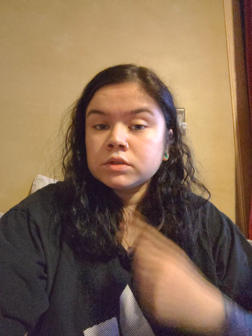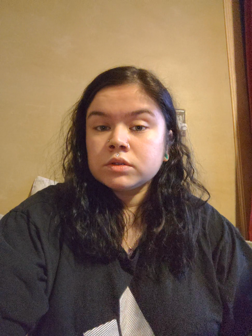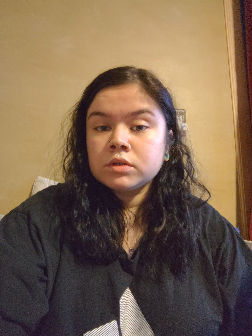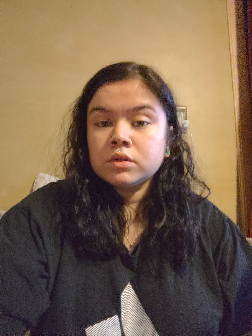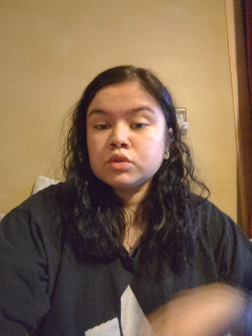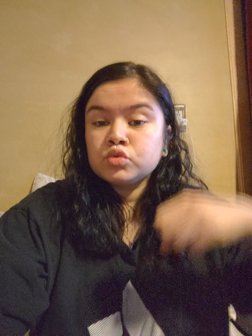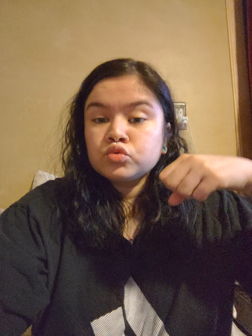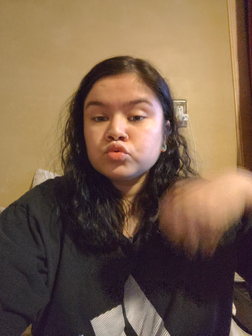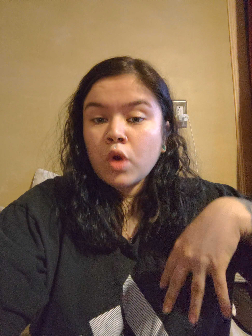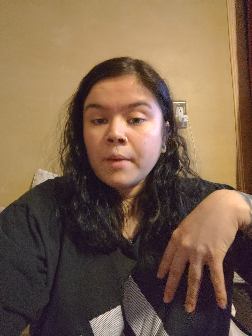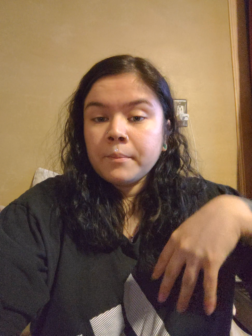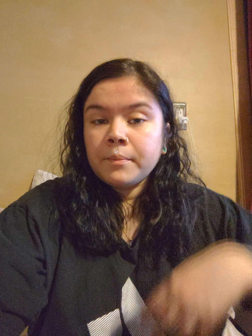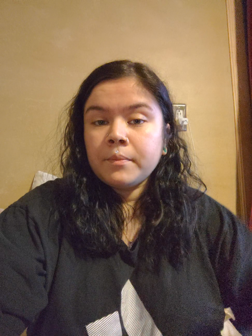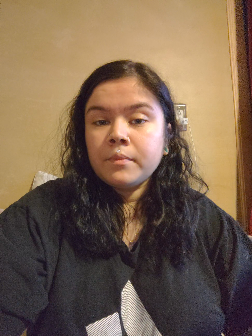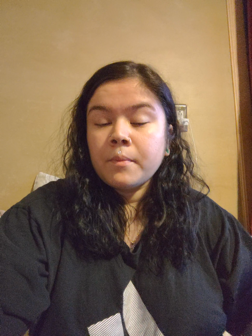drop